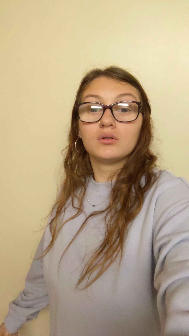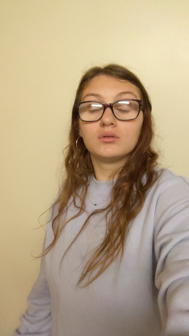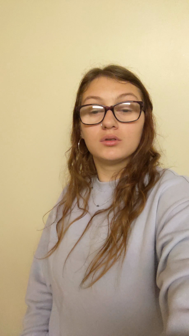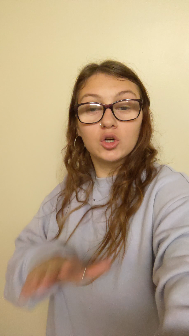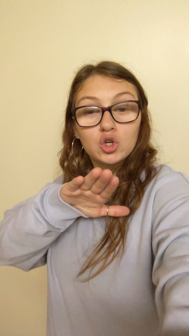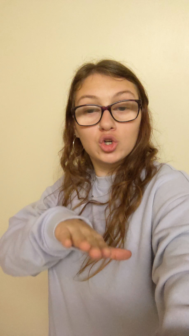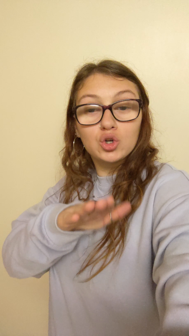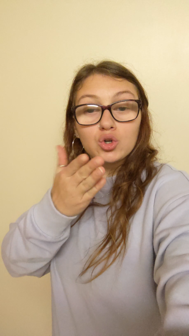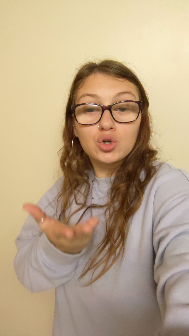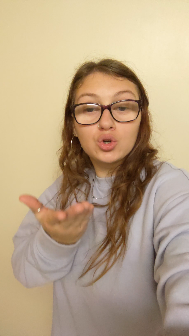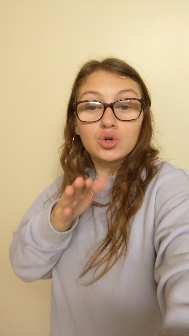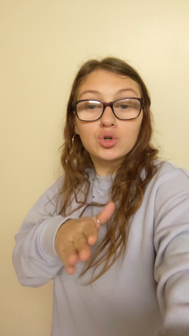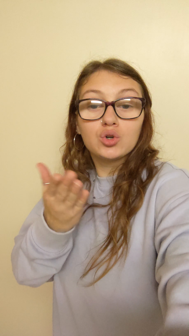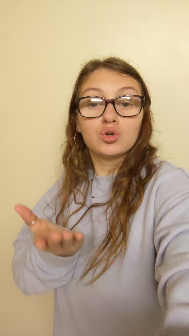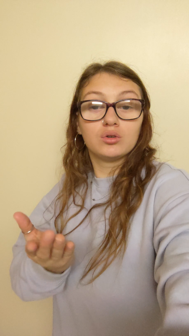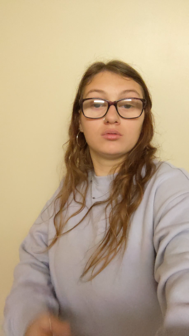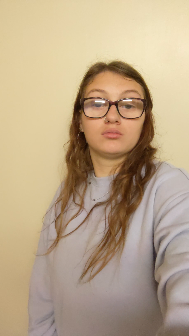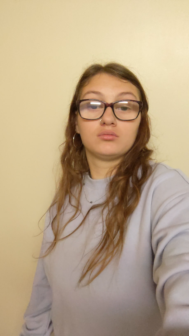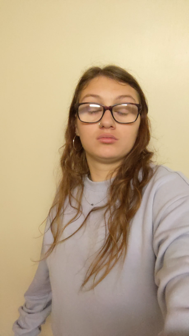cook